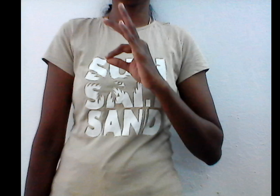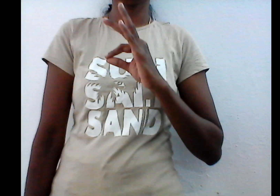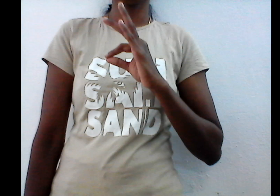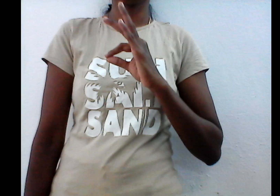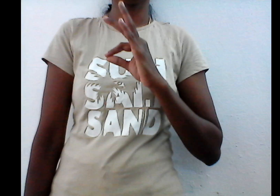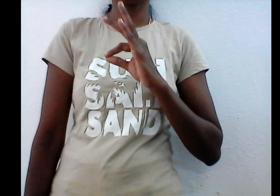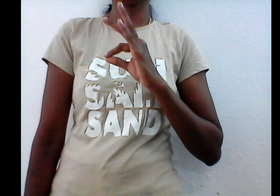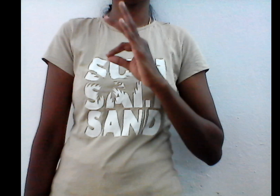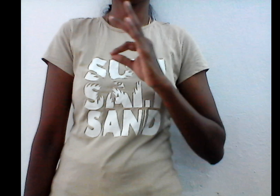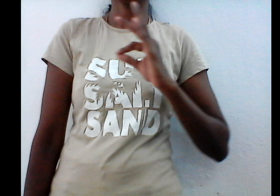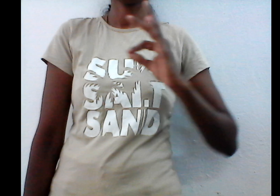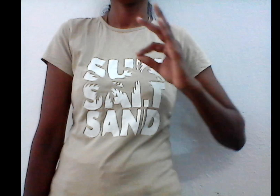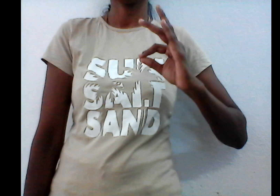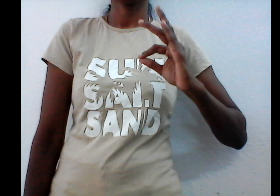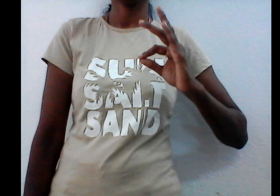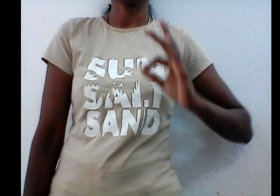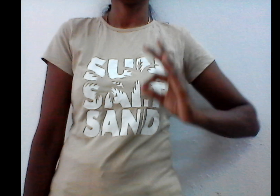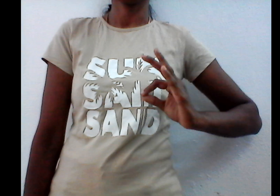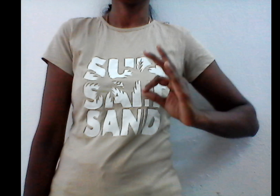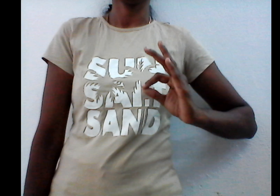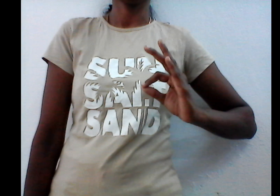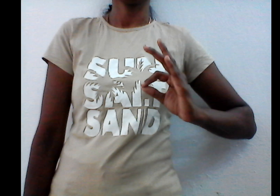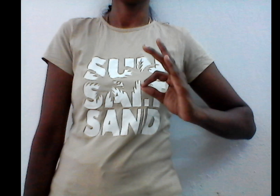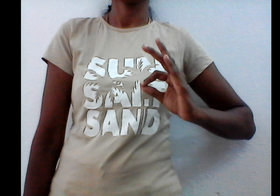ഔ